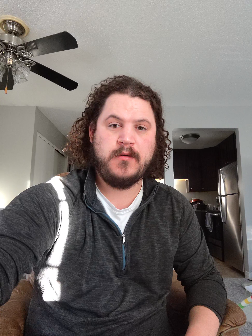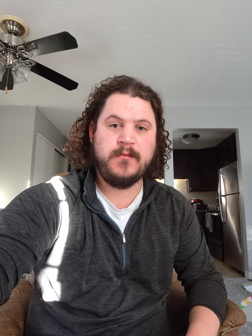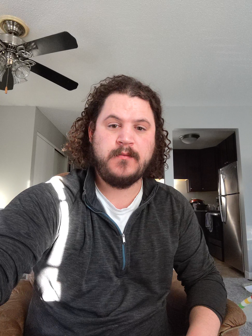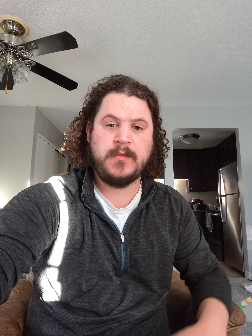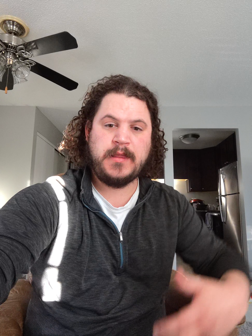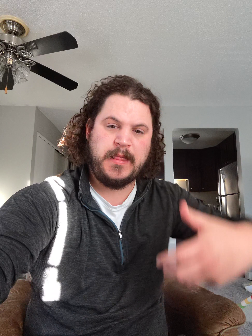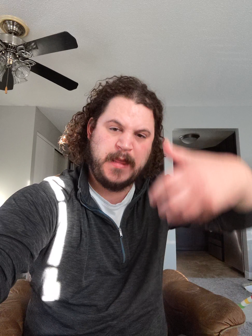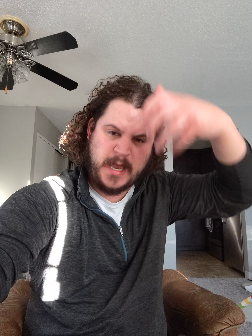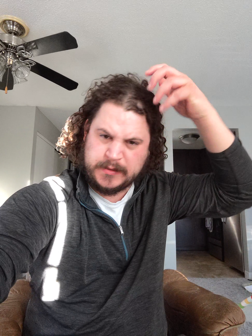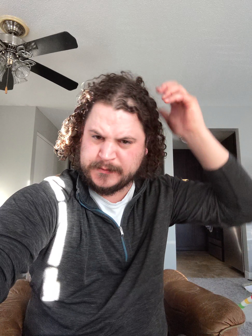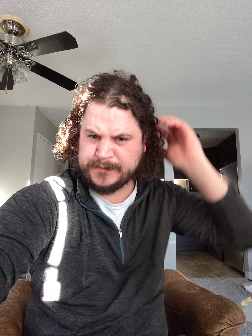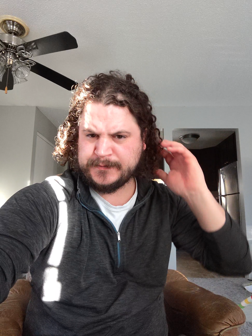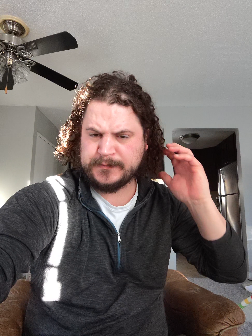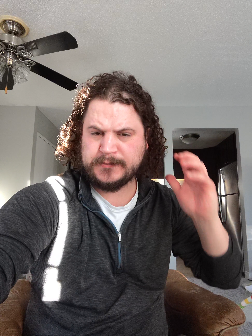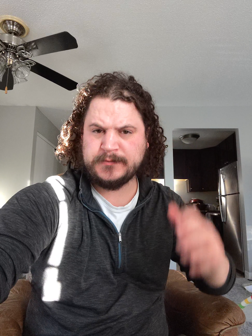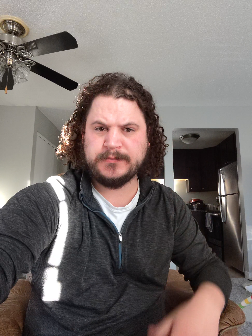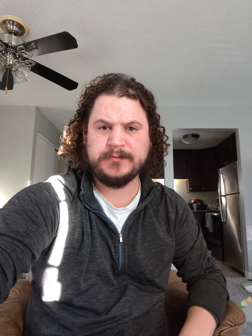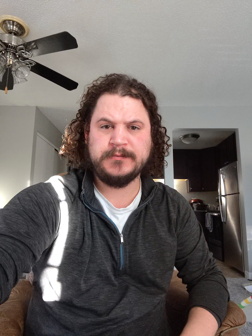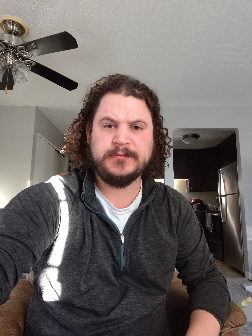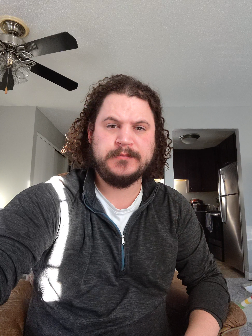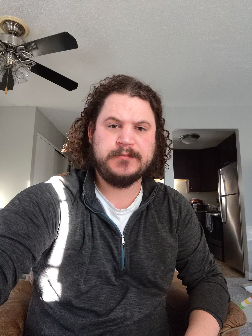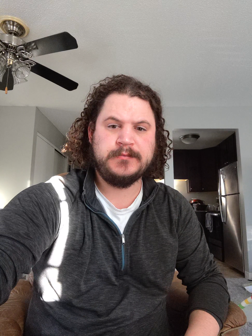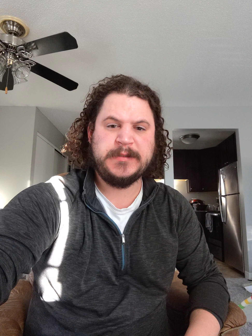lion